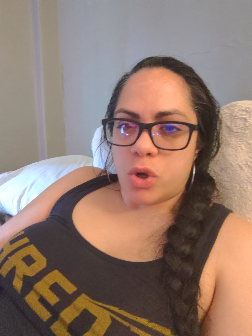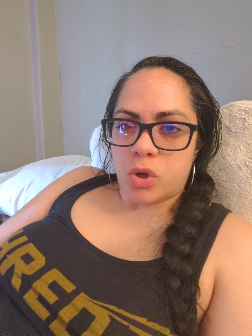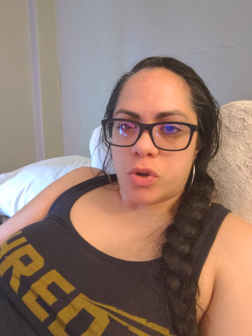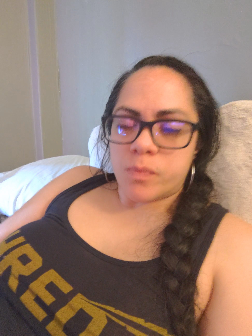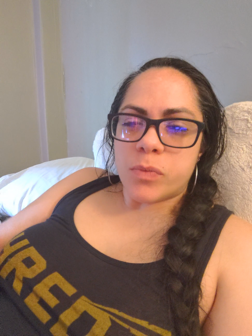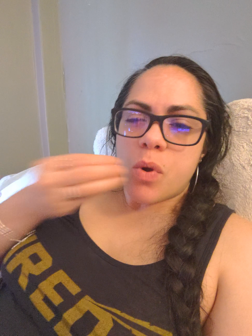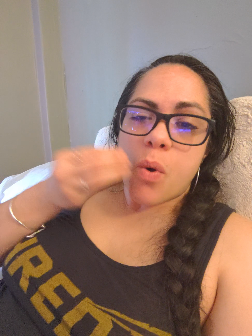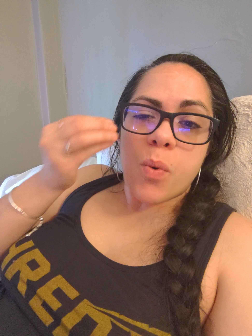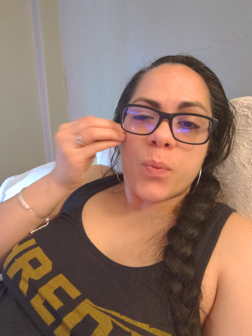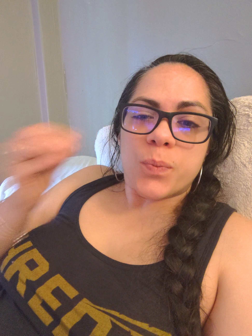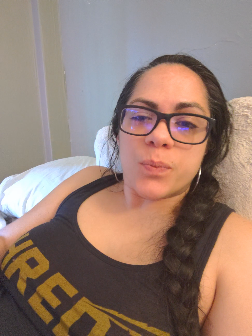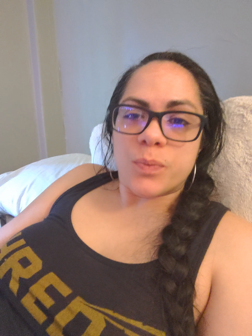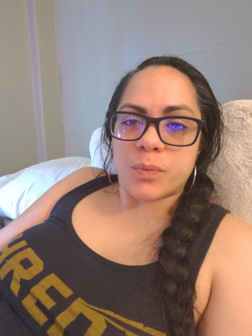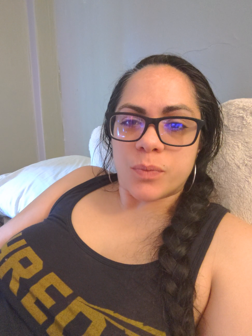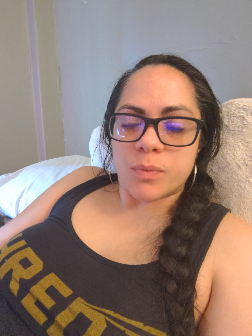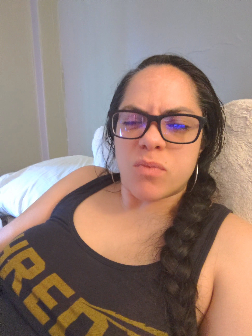home